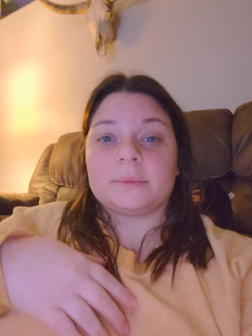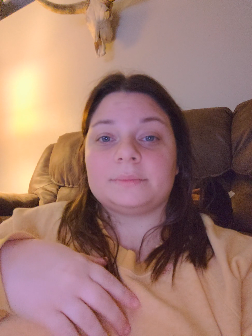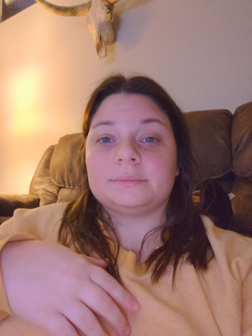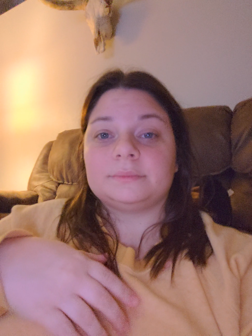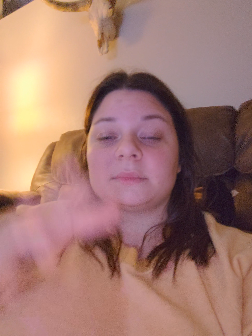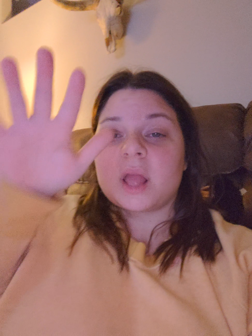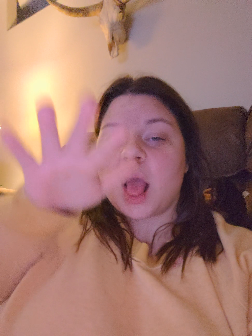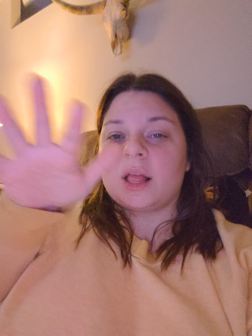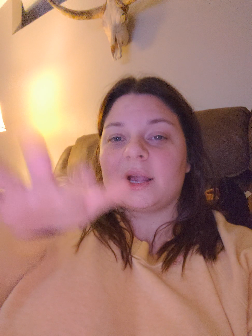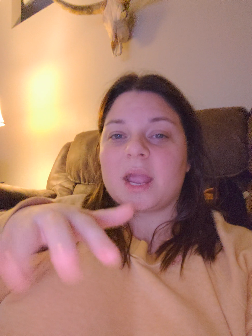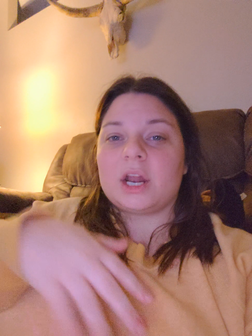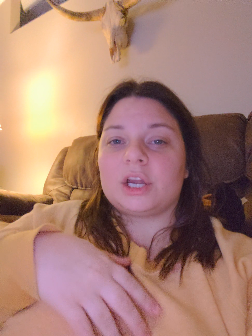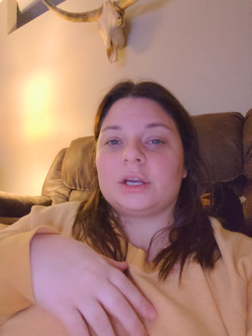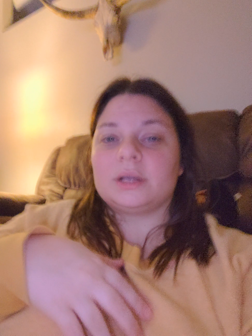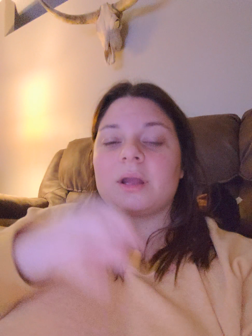alligator